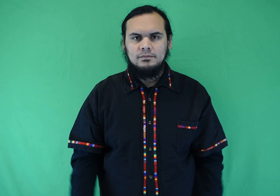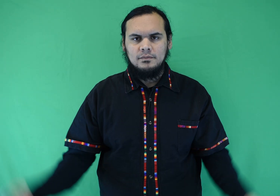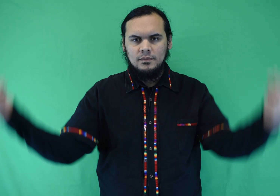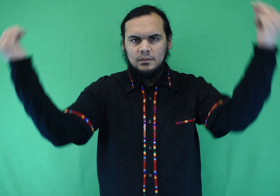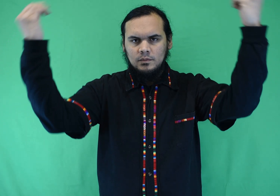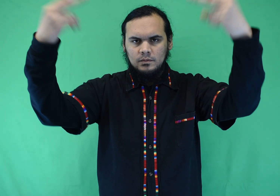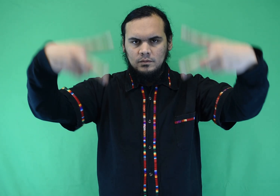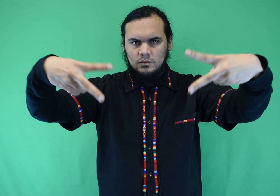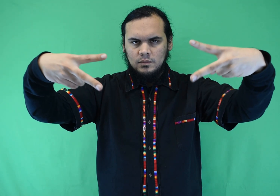nos vemos